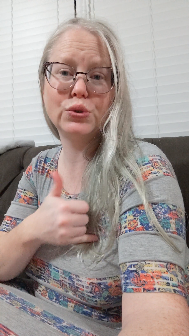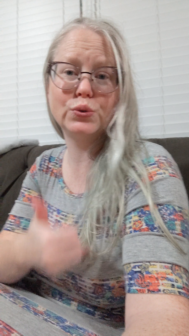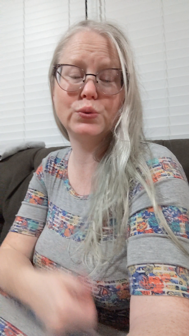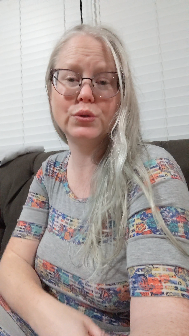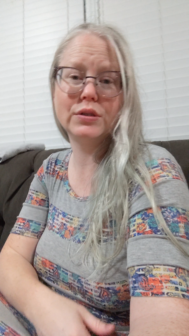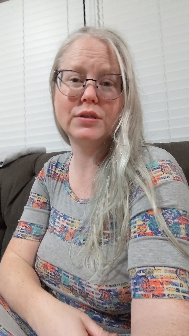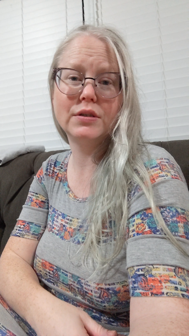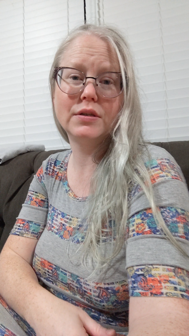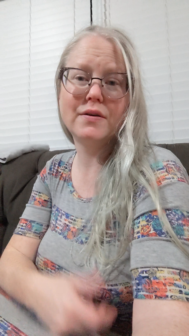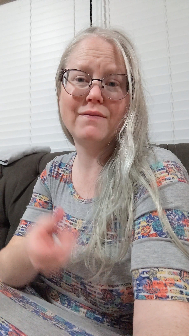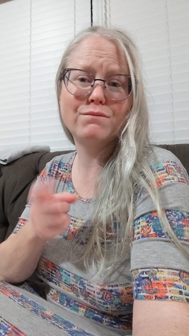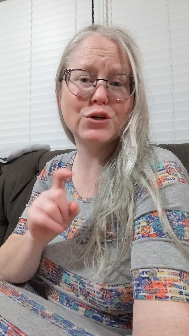friend